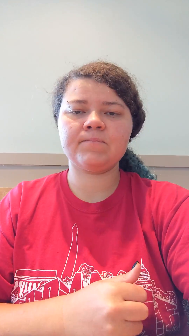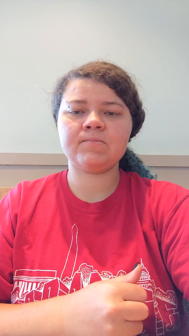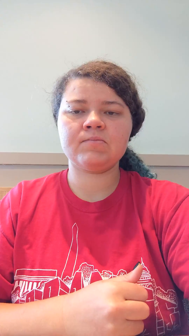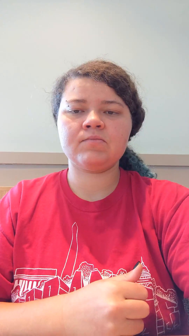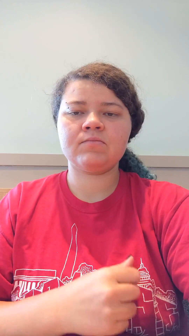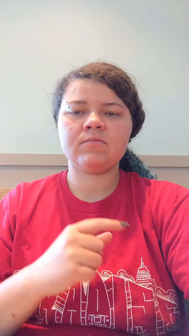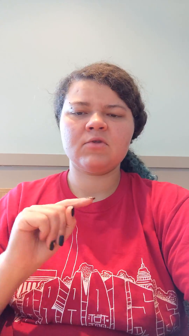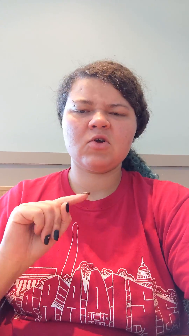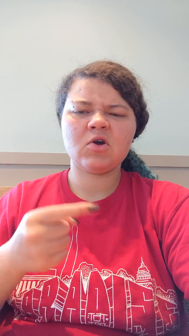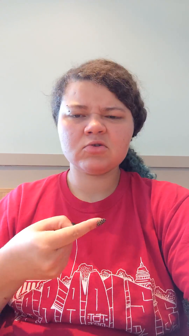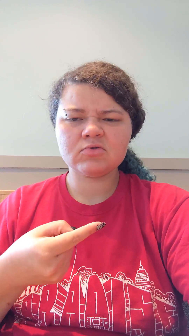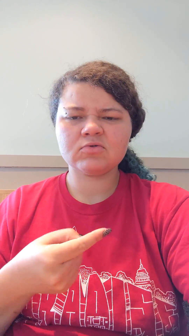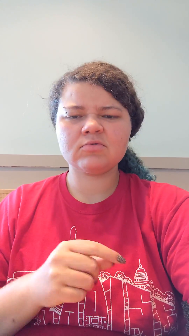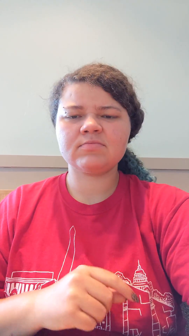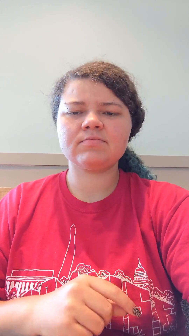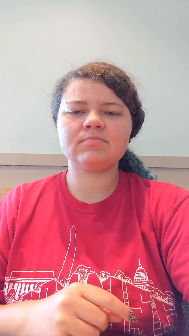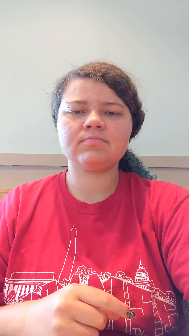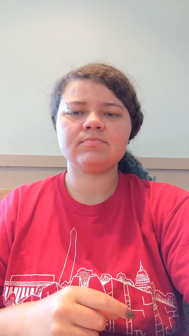hurt